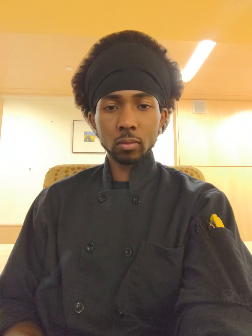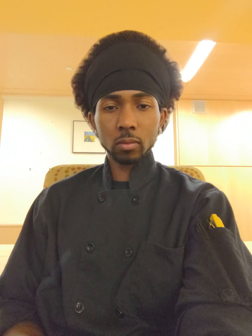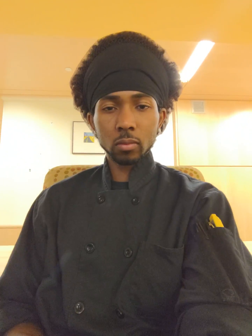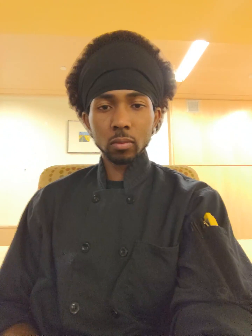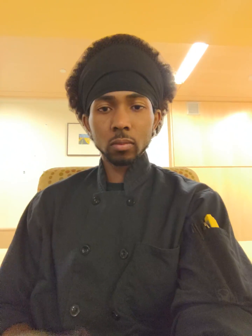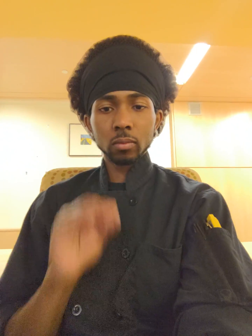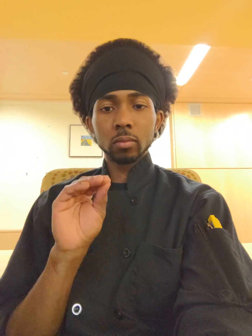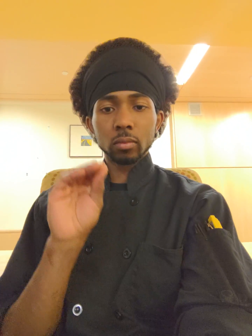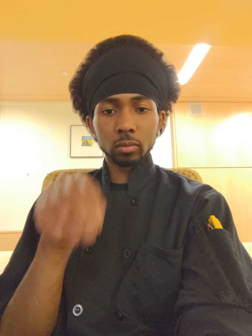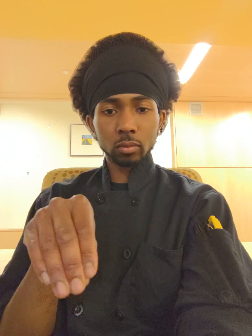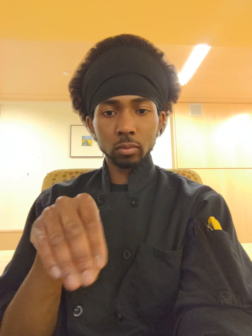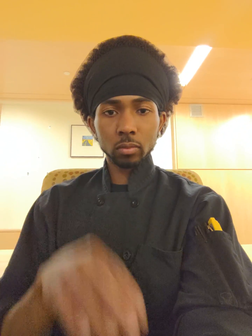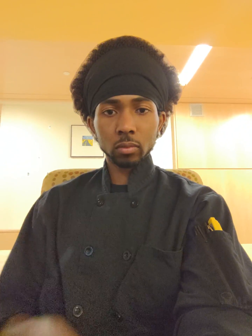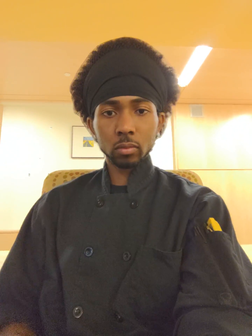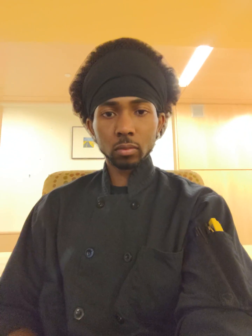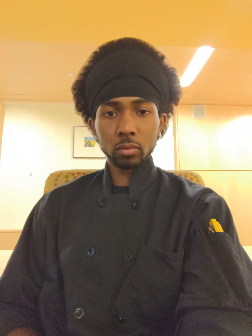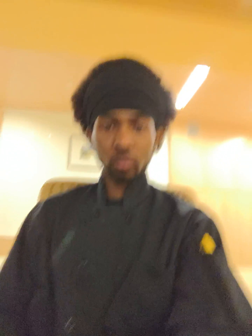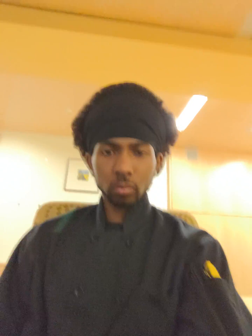put